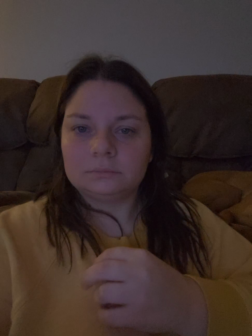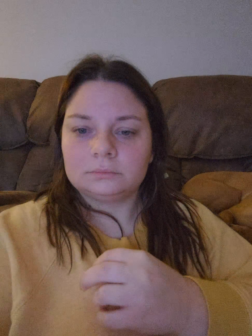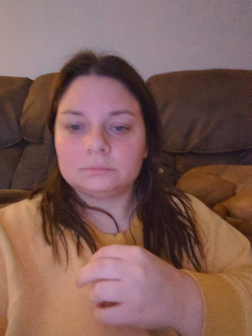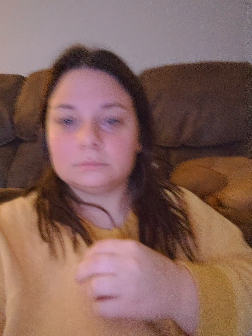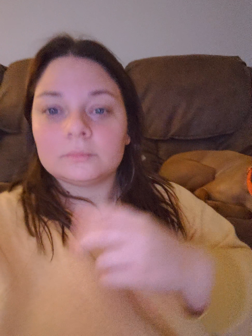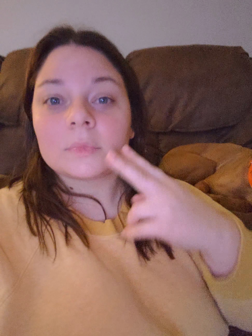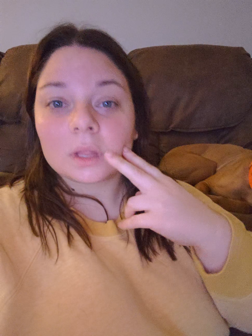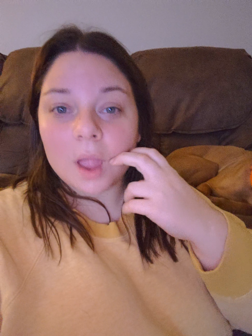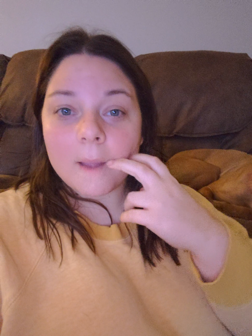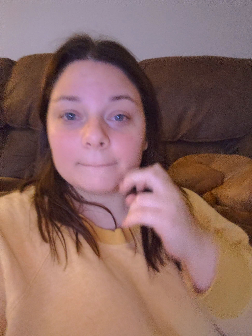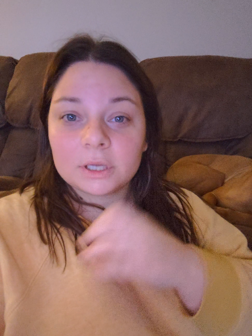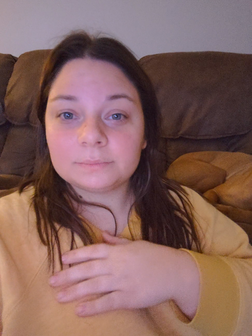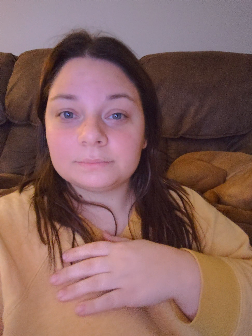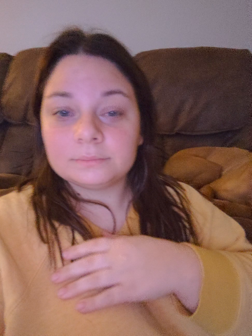gum